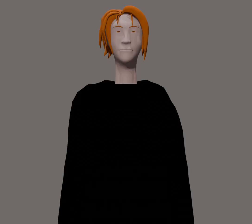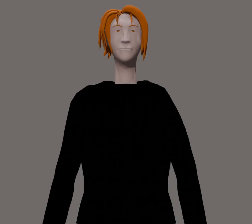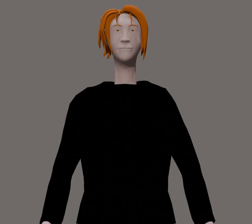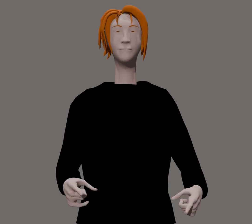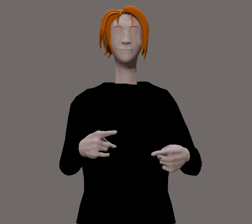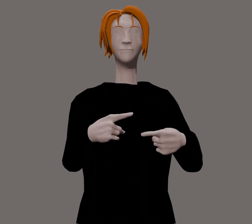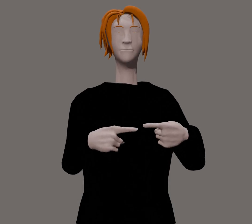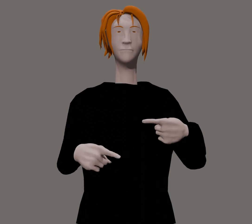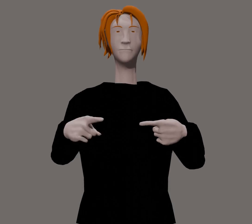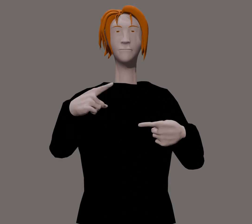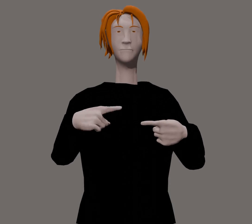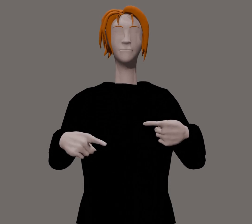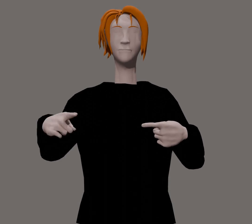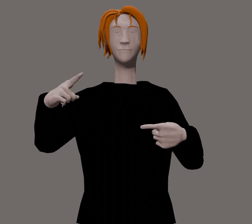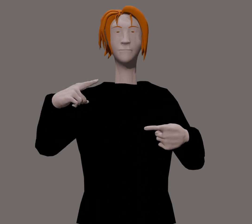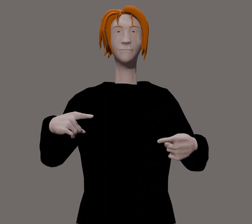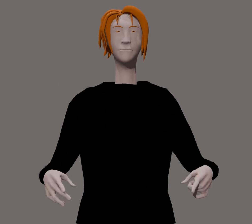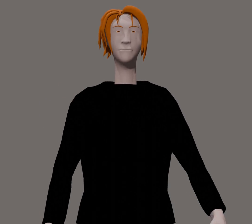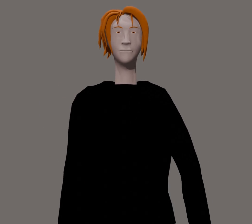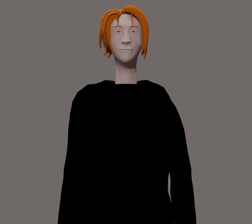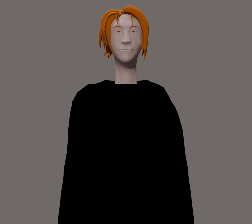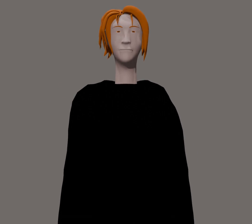Coil